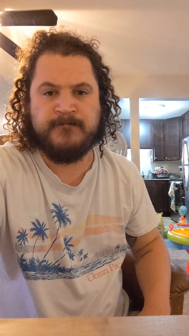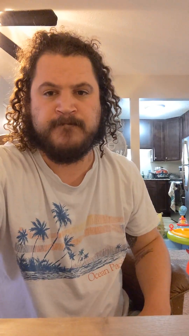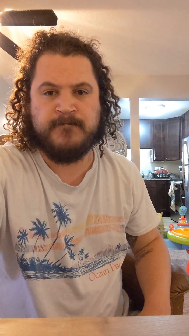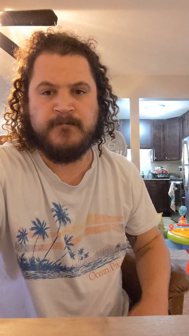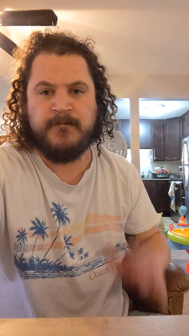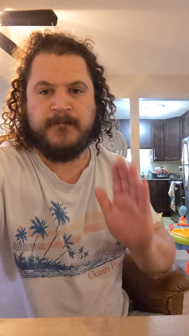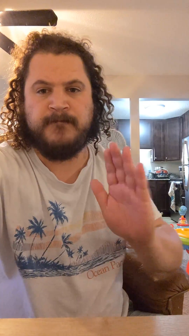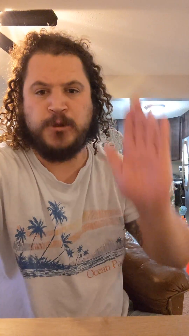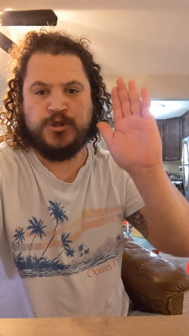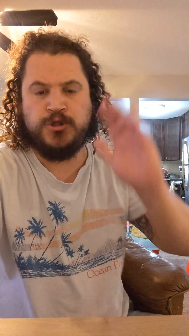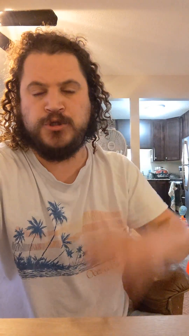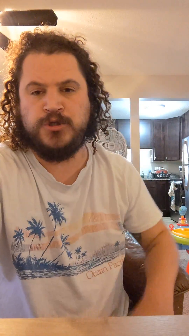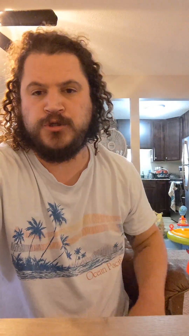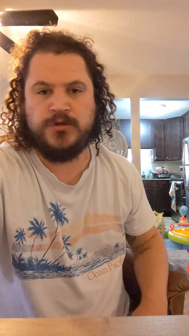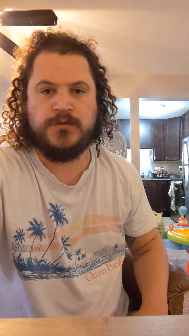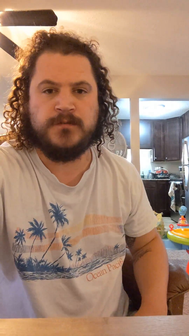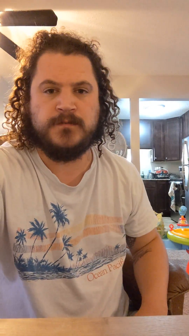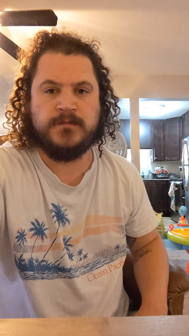push